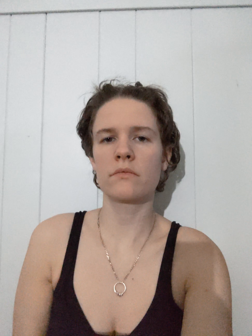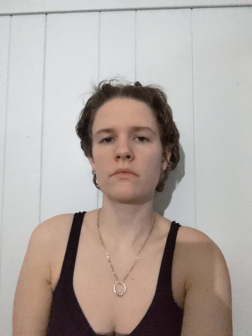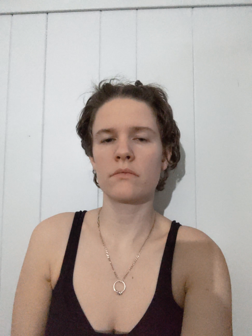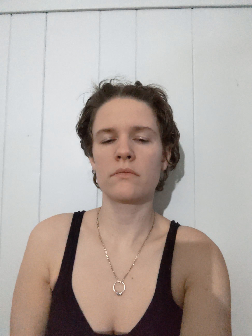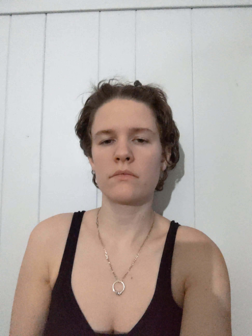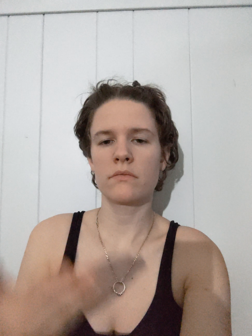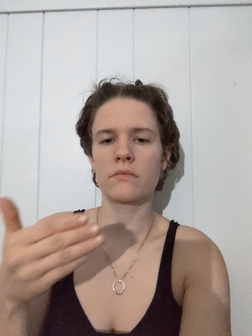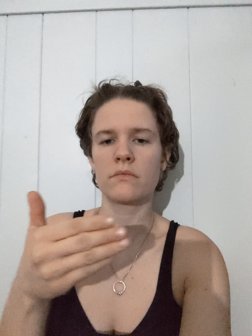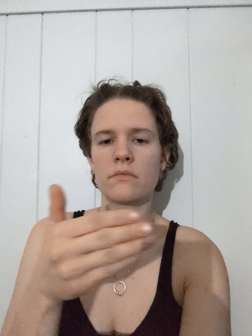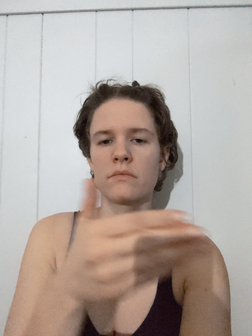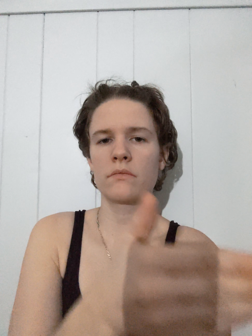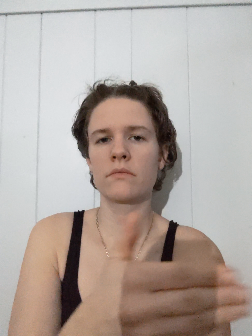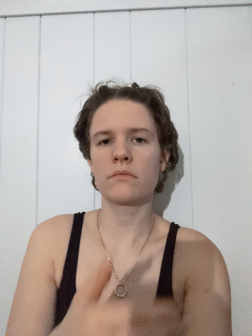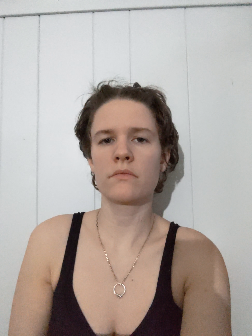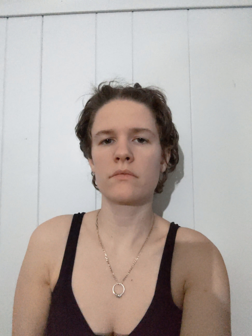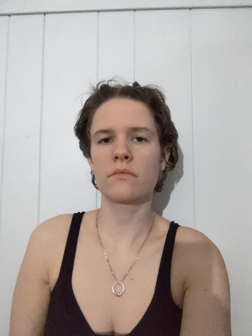fish